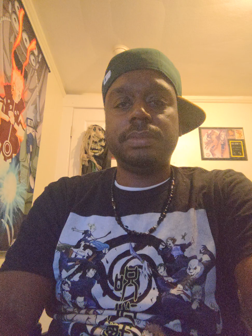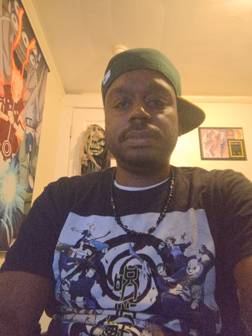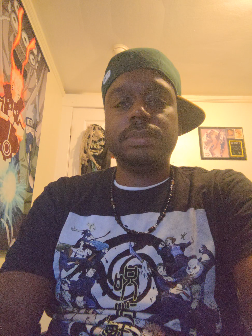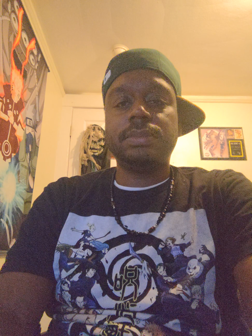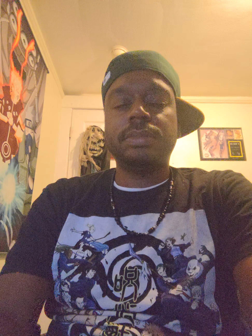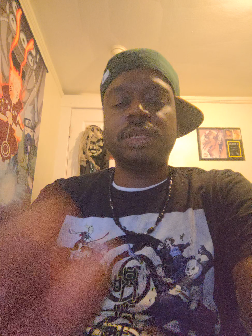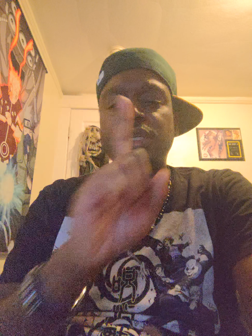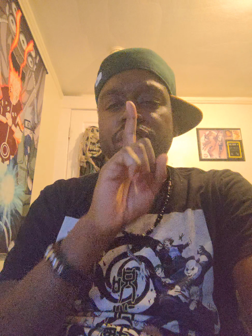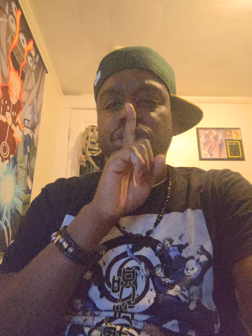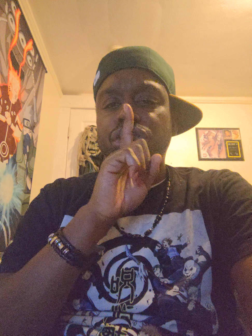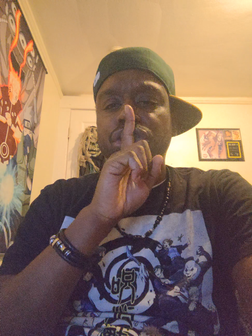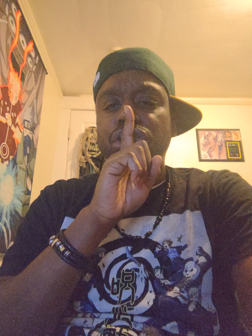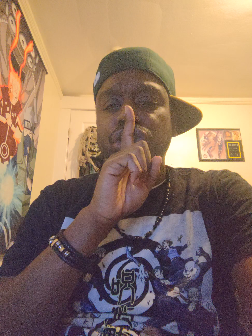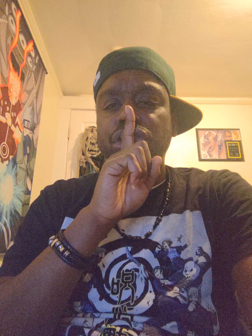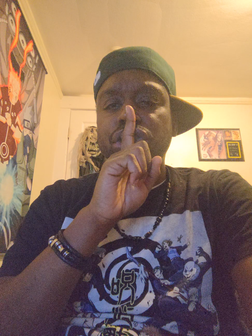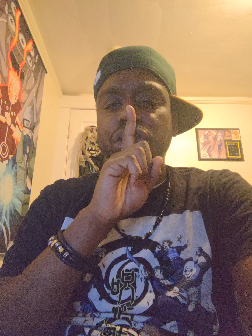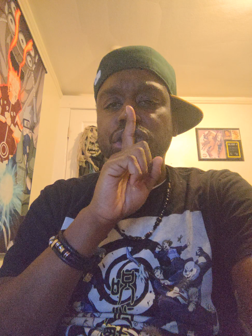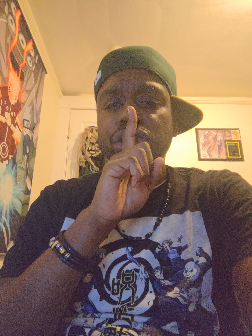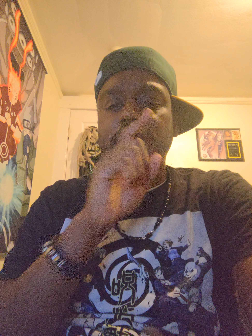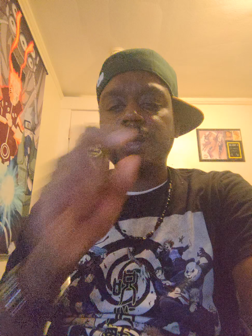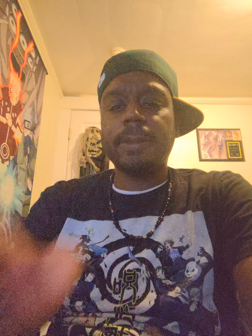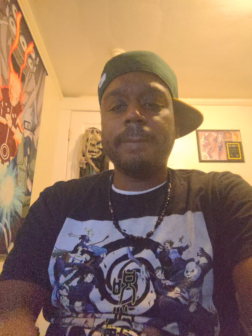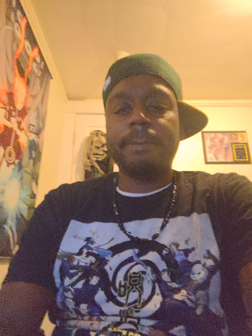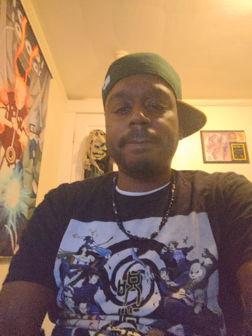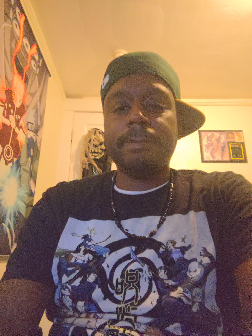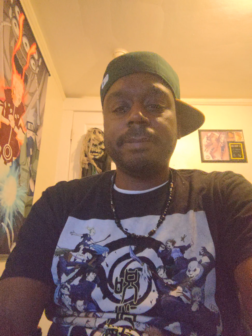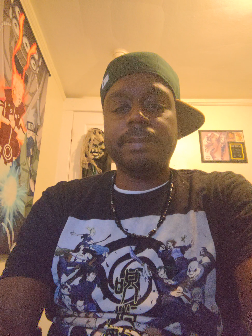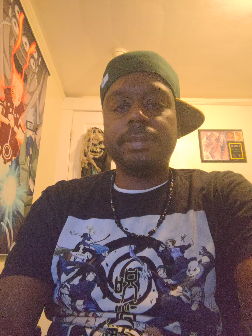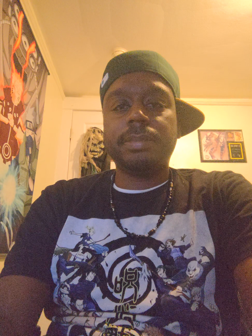shhh